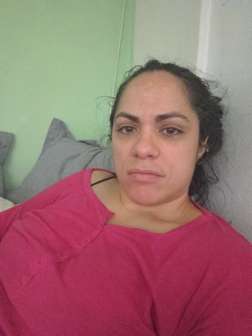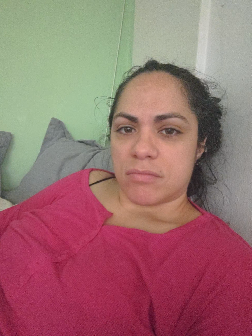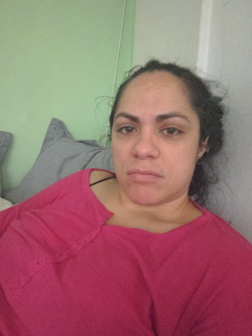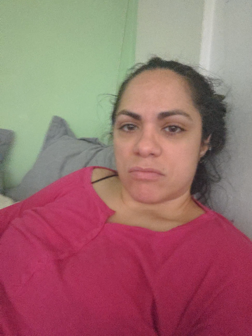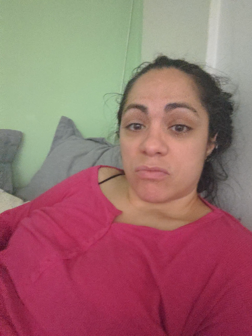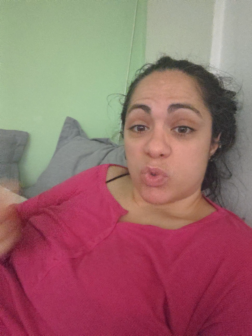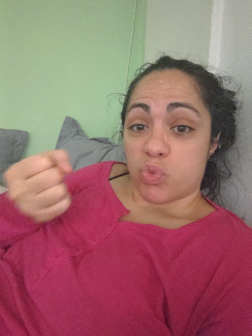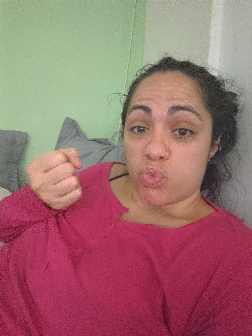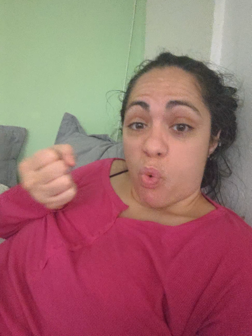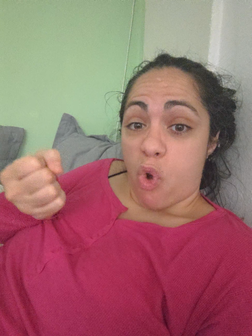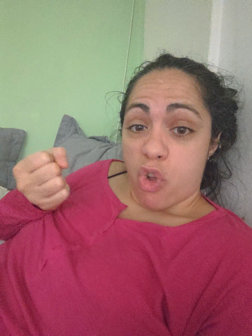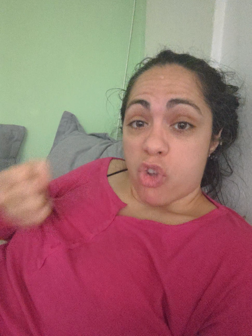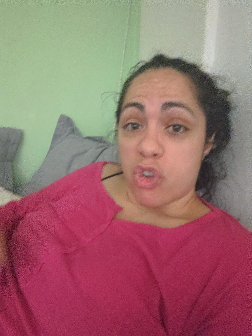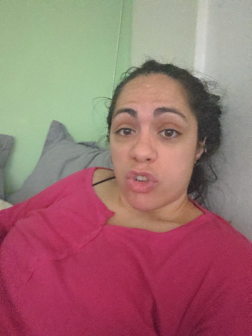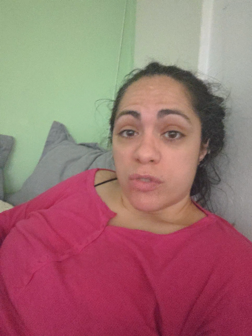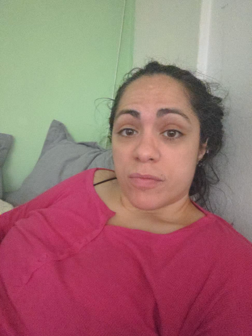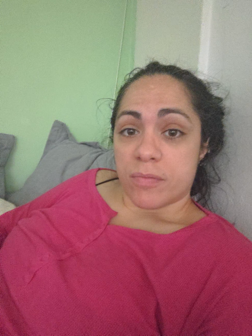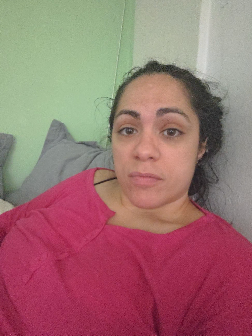drawer